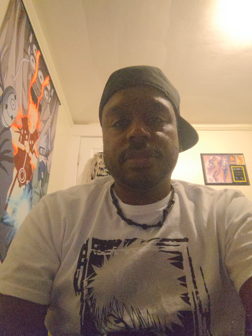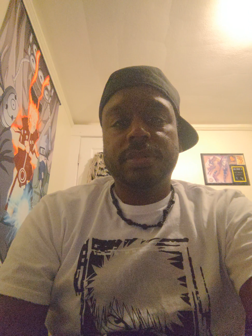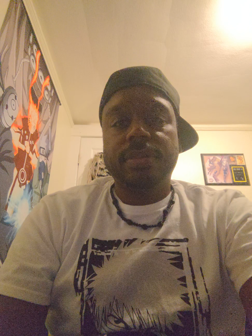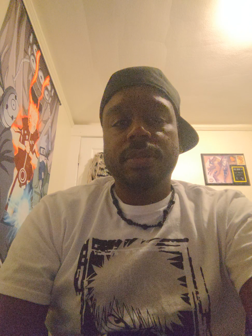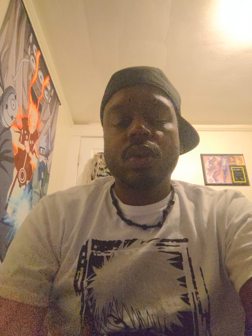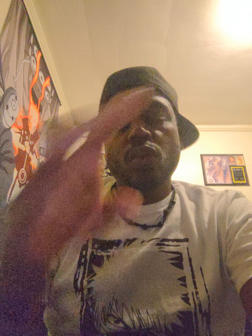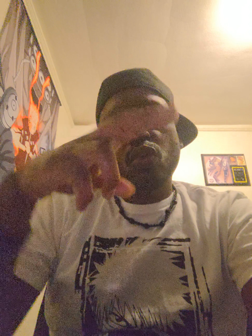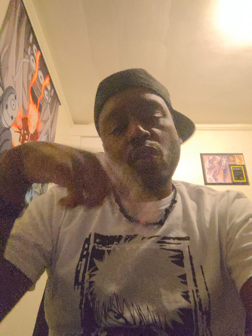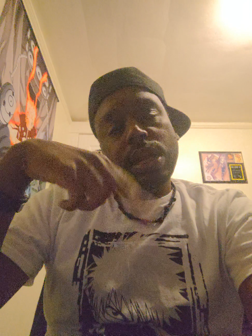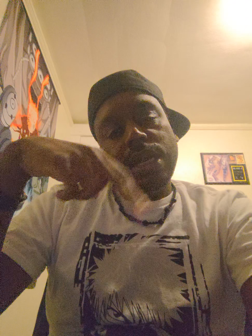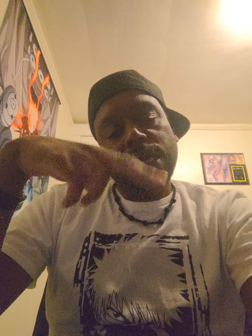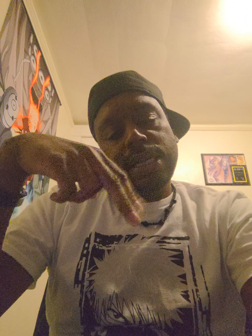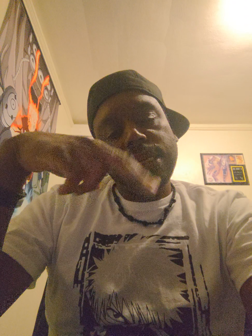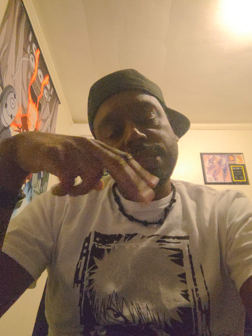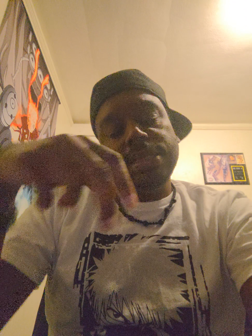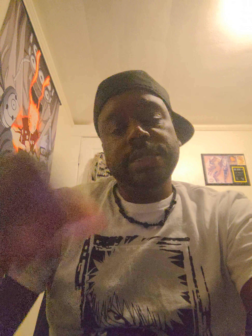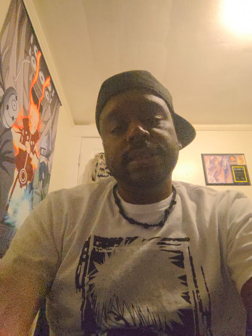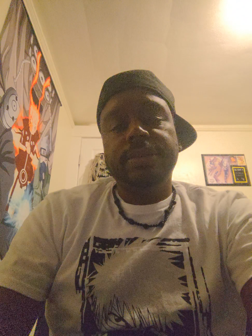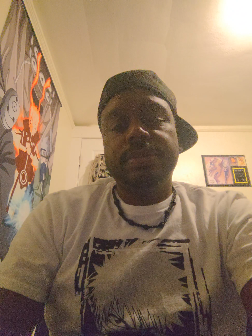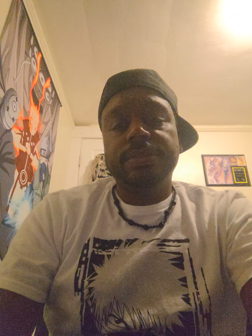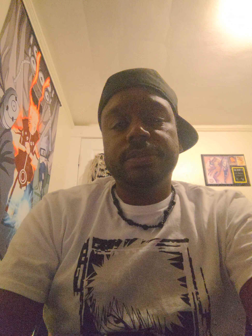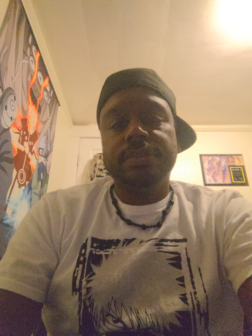read